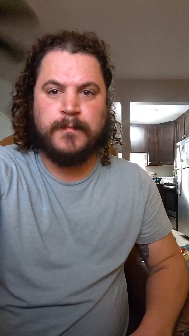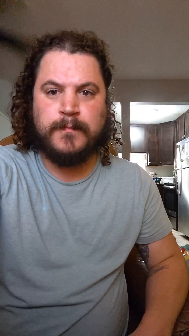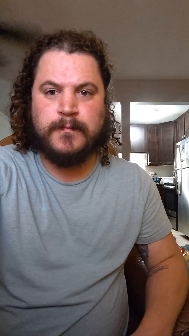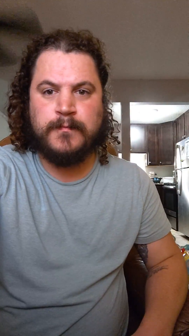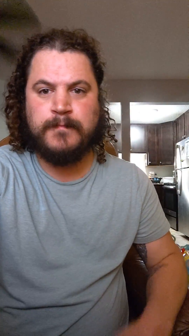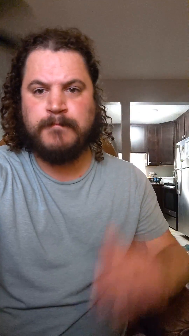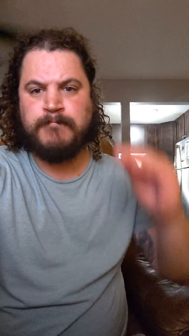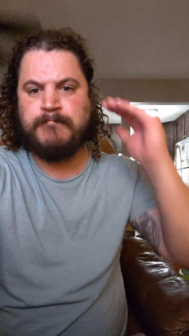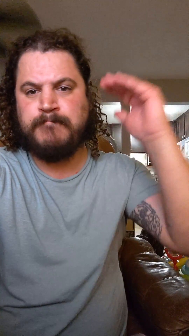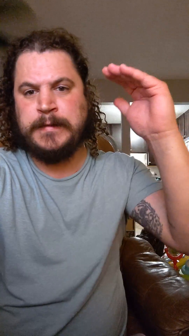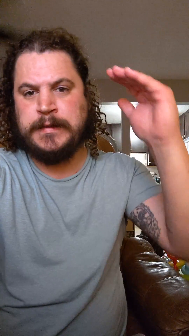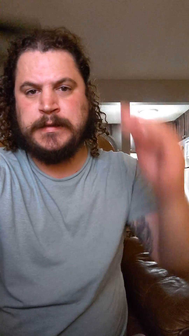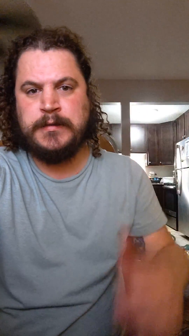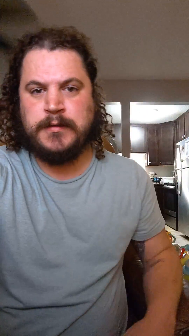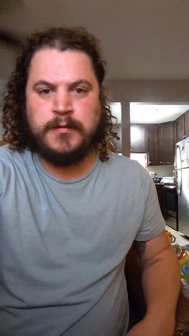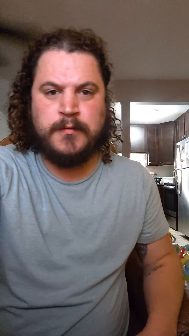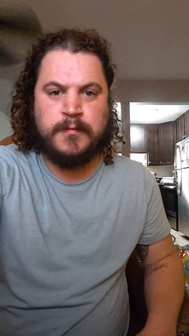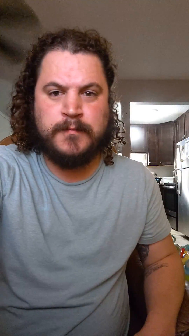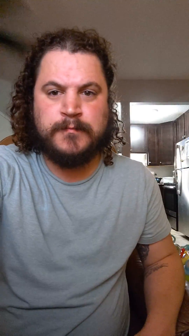big